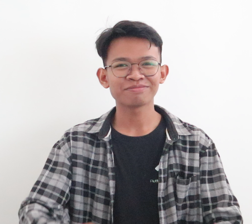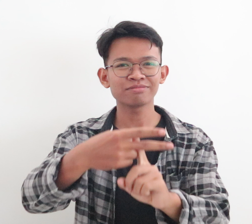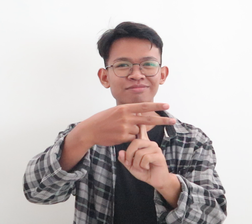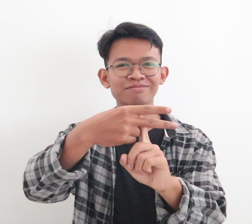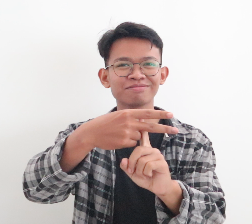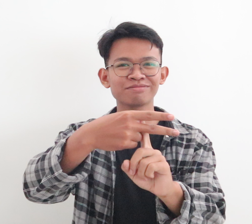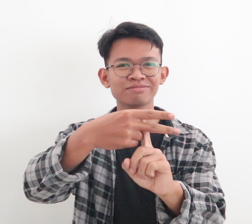F